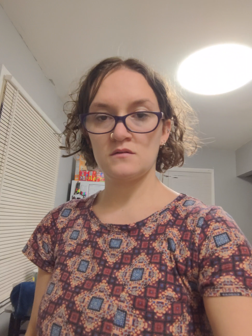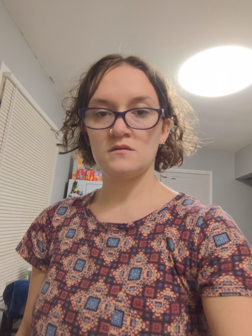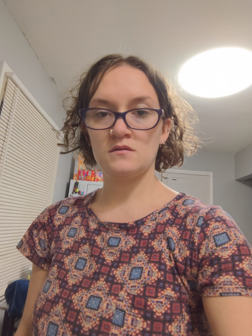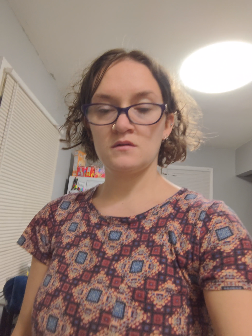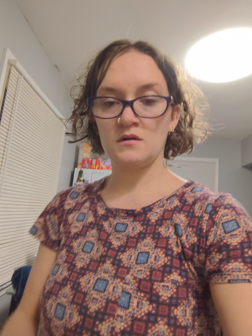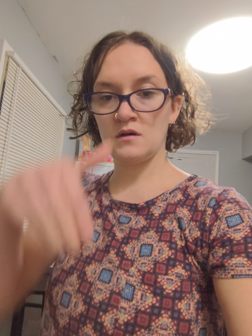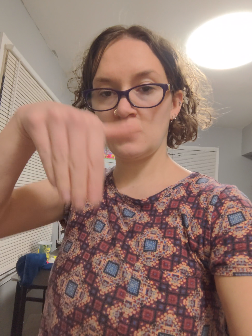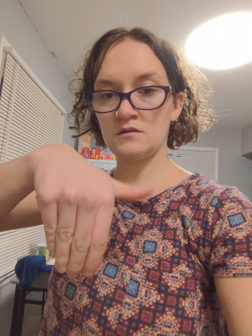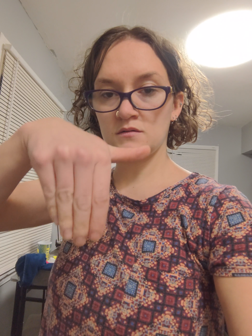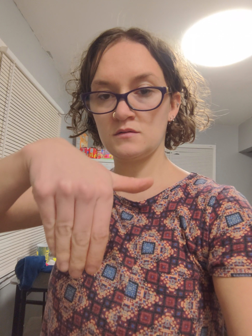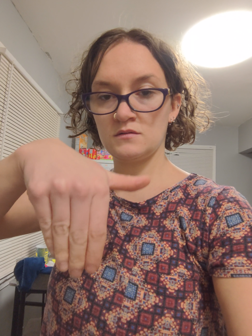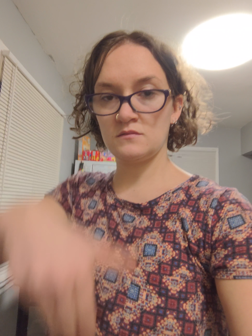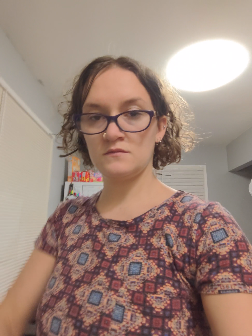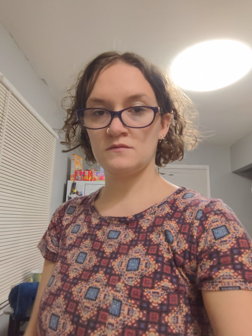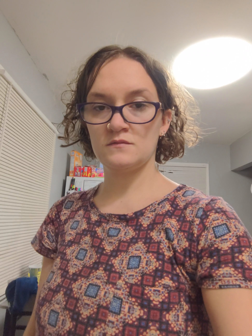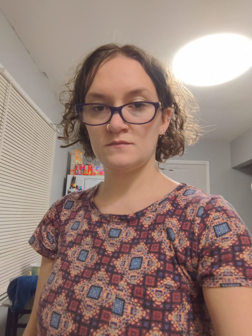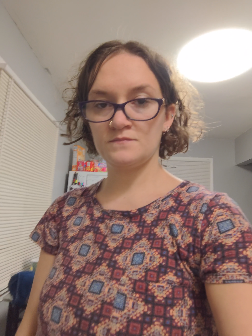night